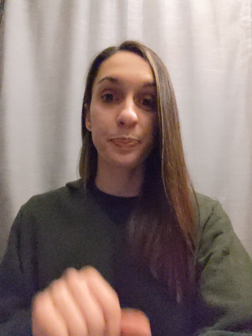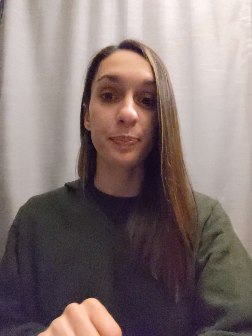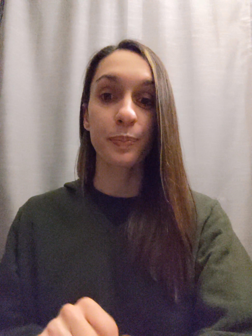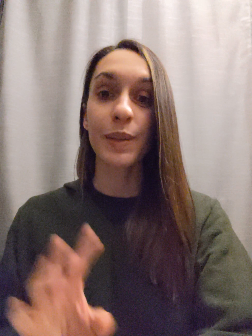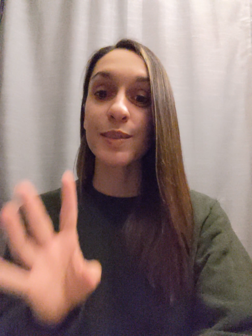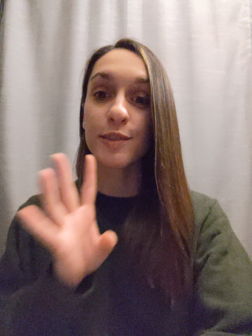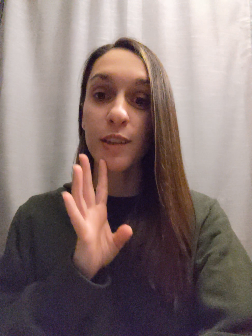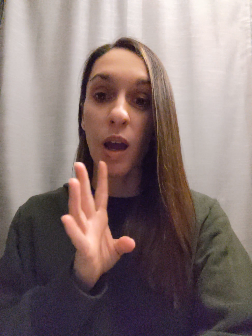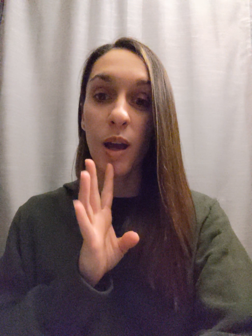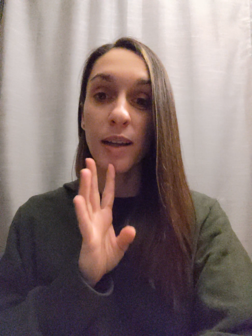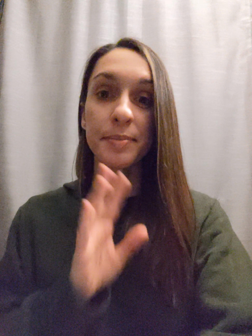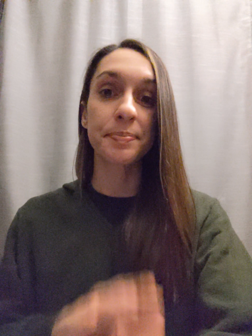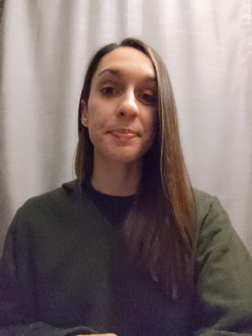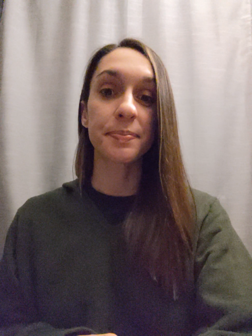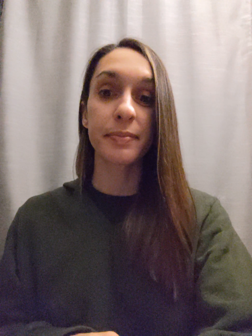talk